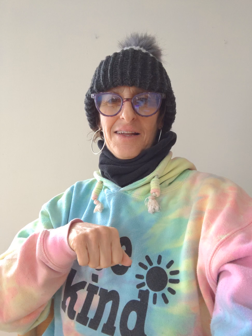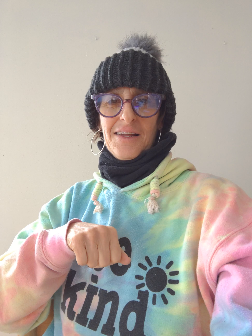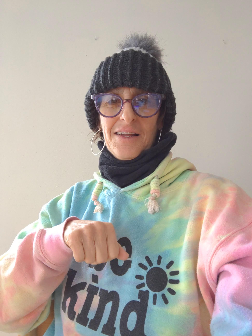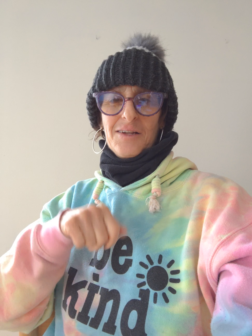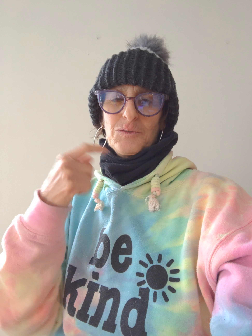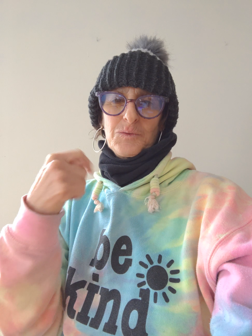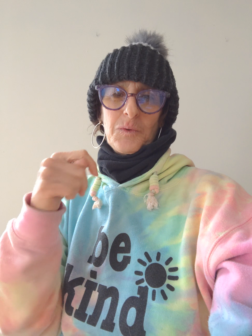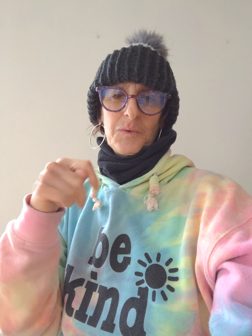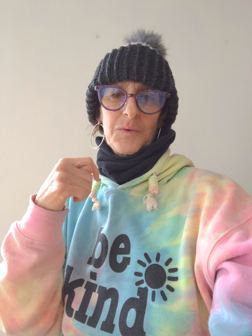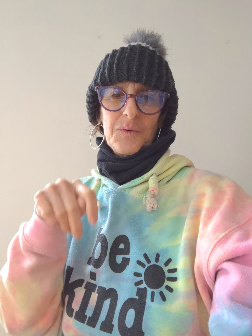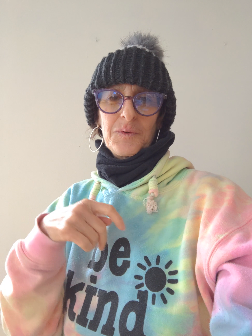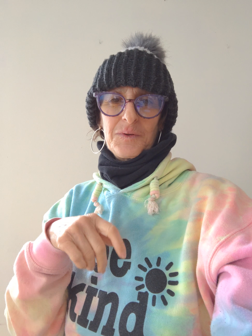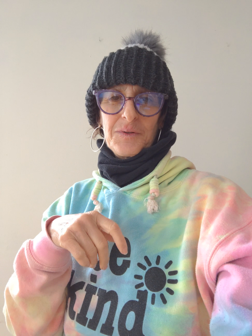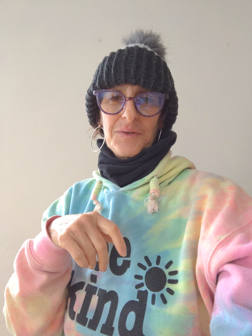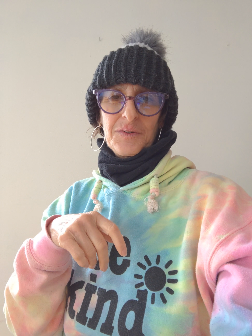toy